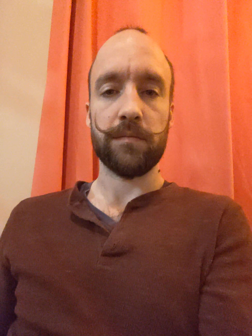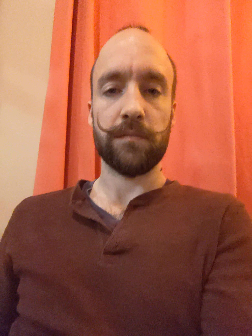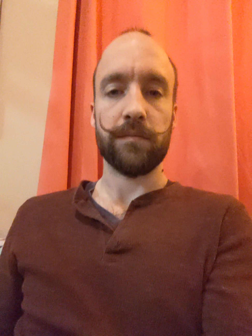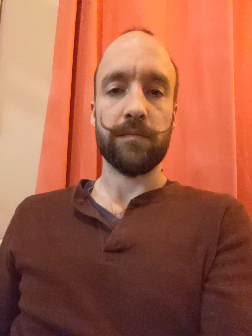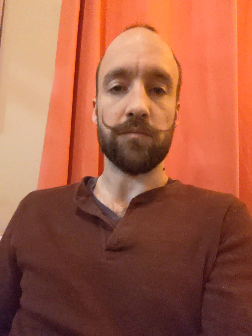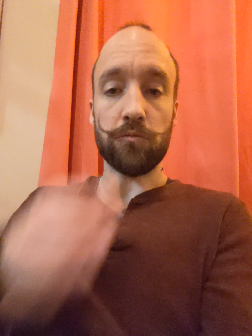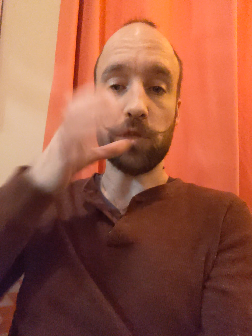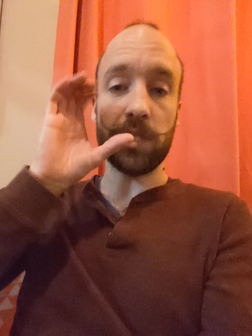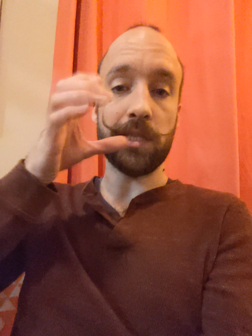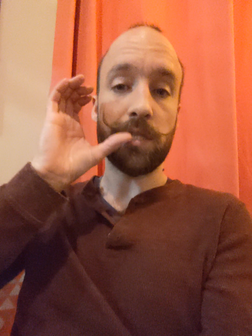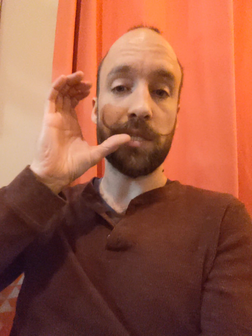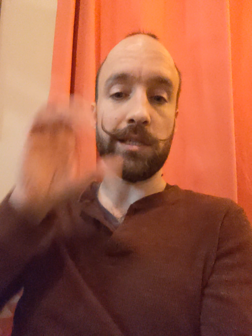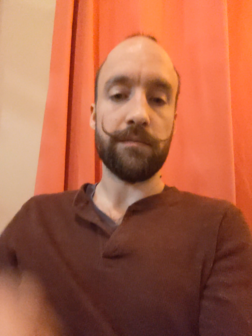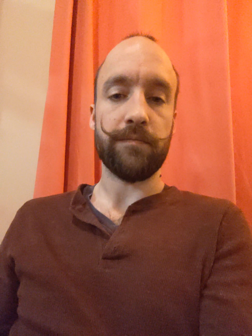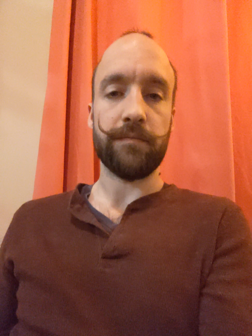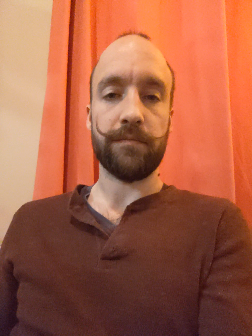drink